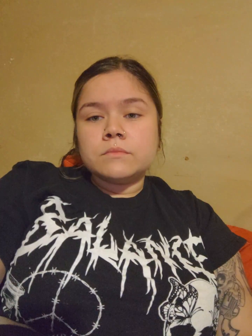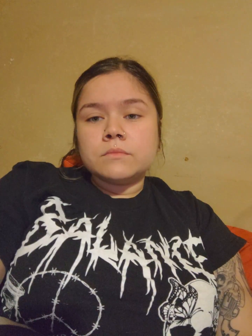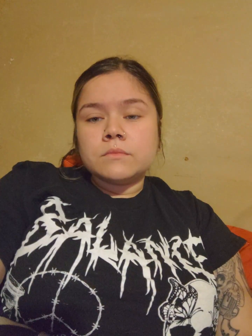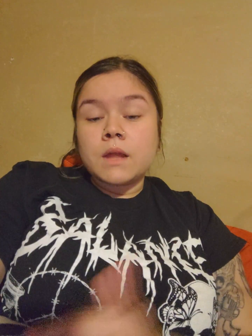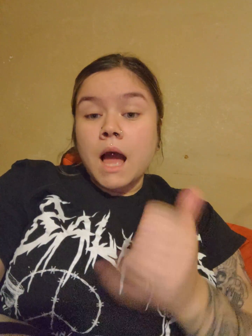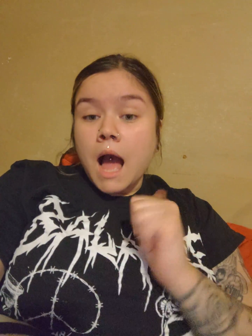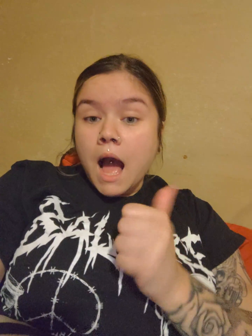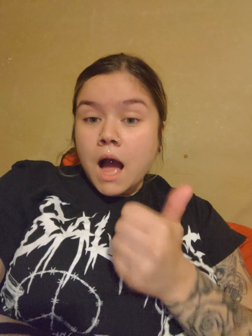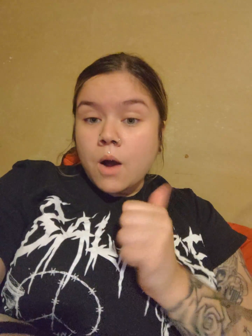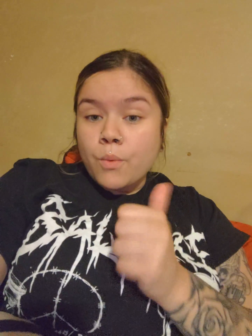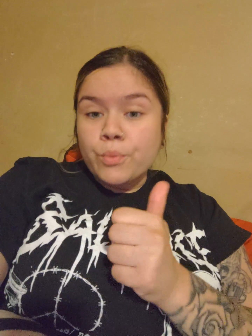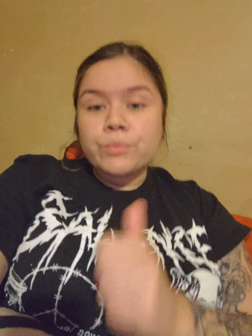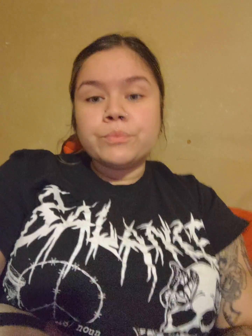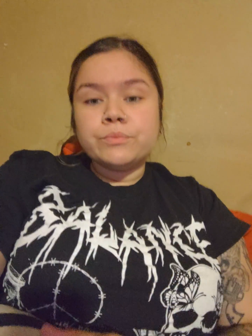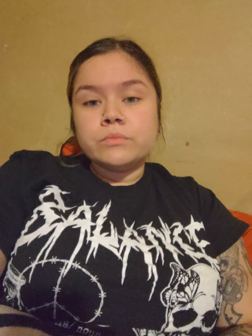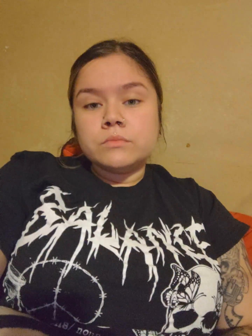how